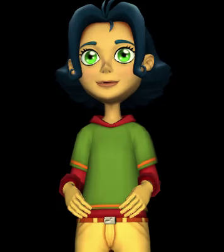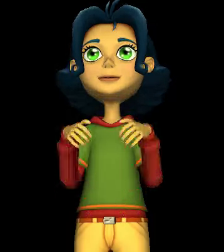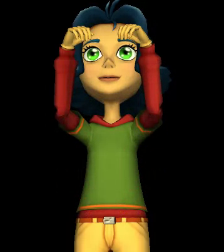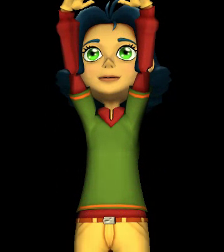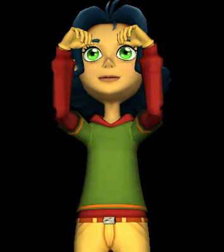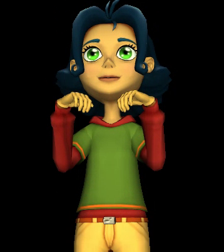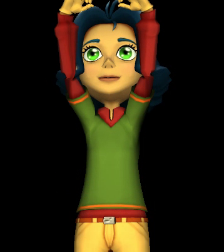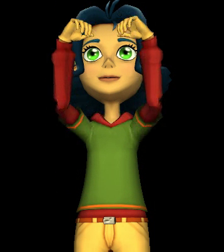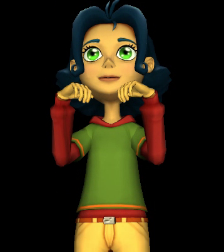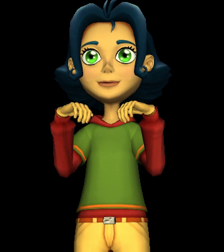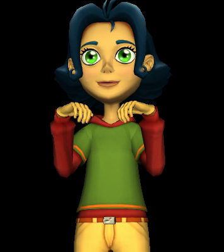مطر